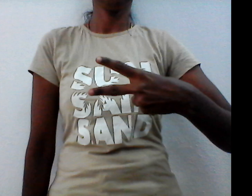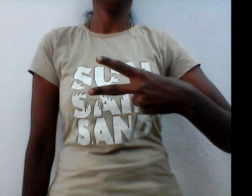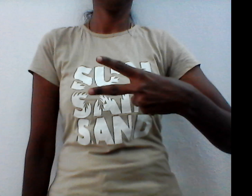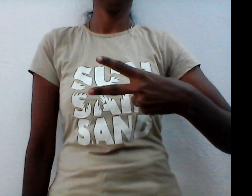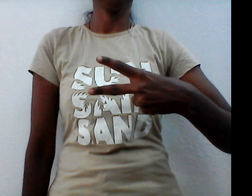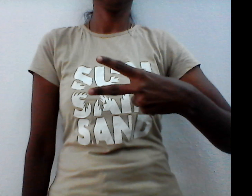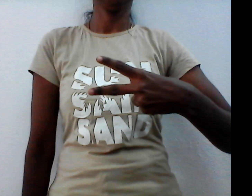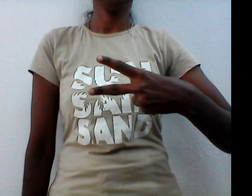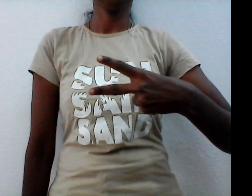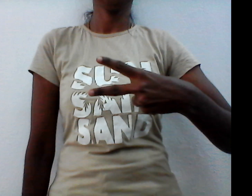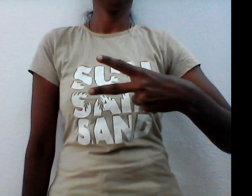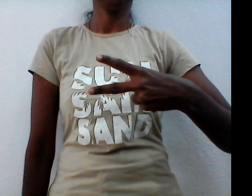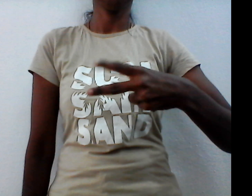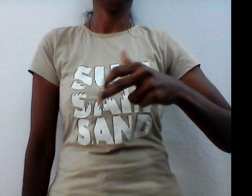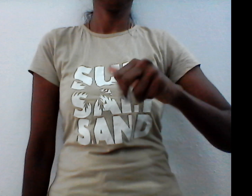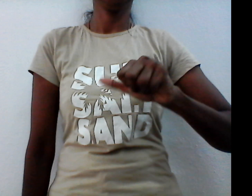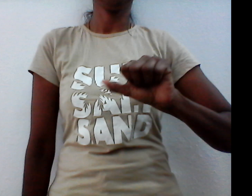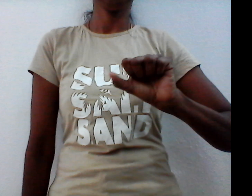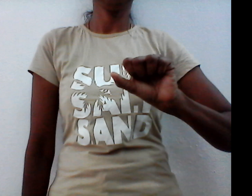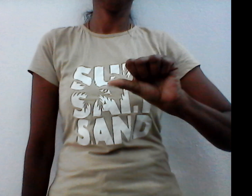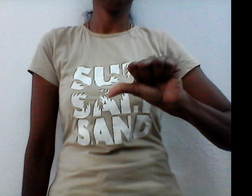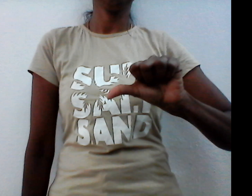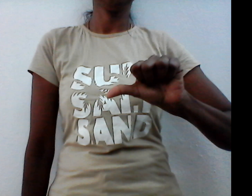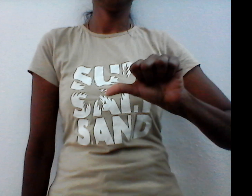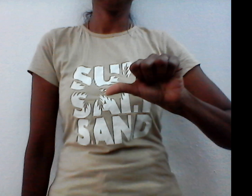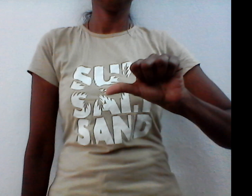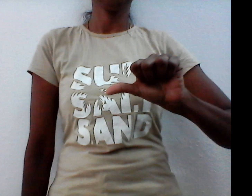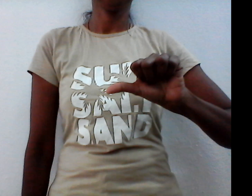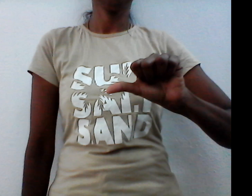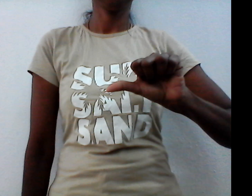ഐ